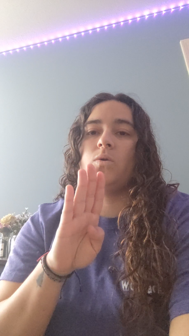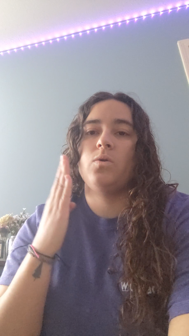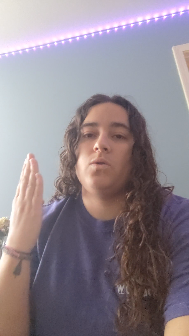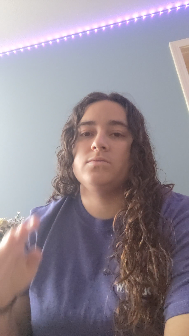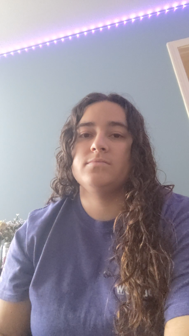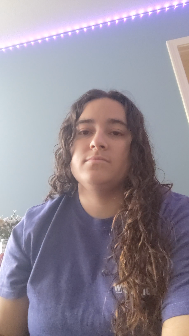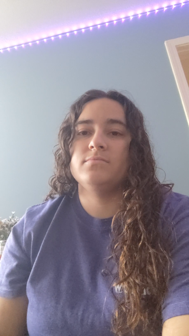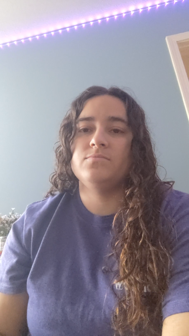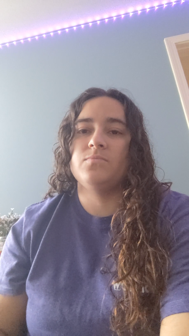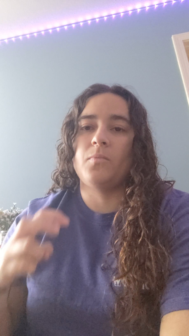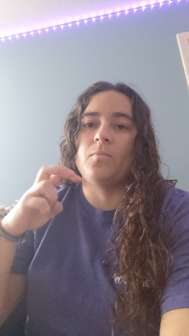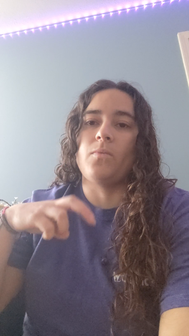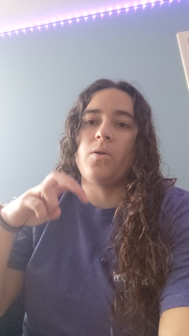potato